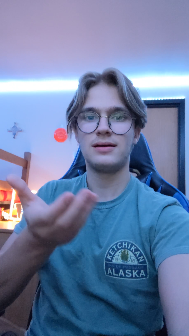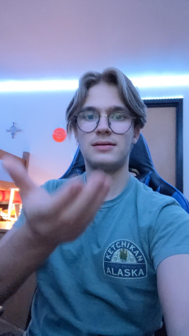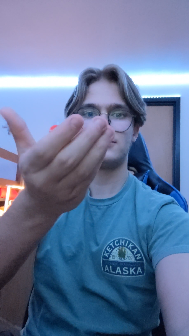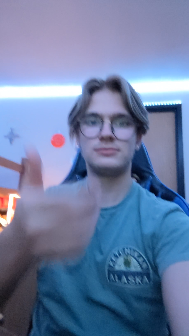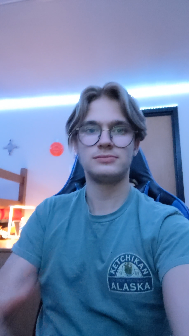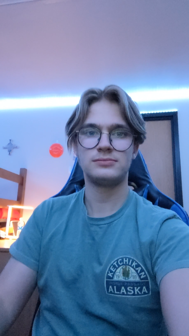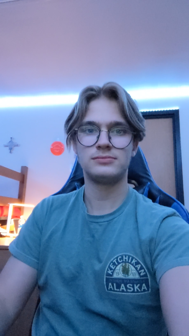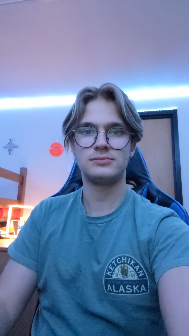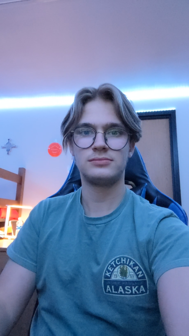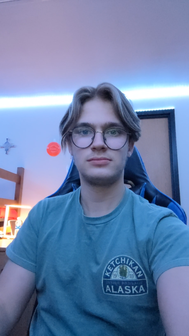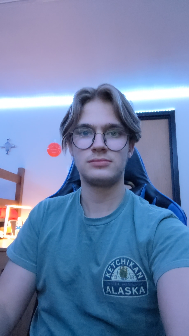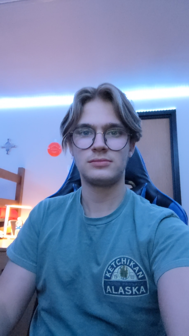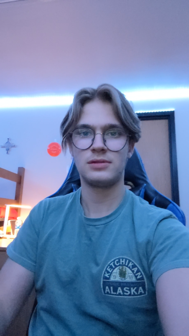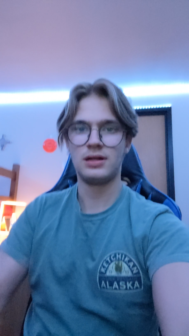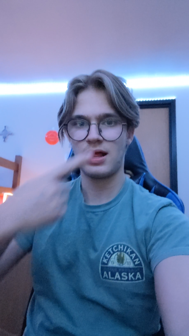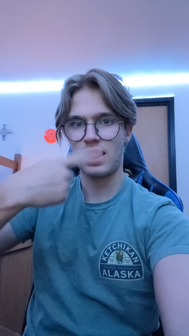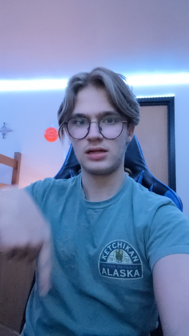cut